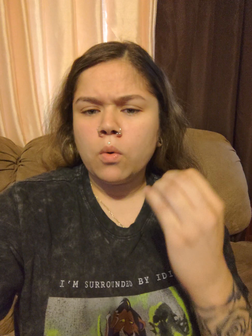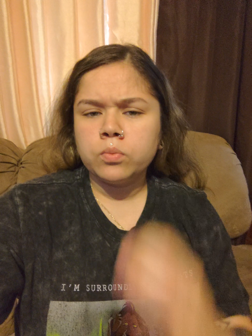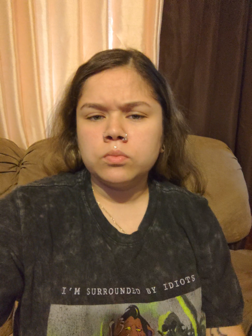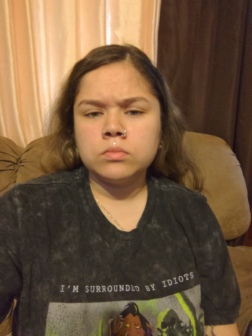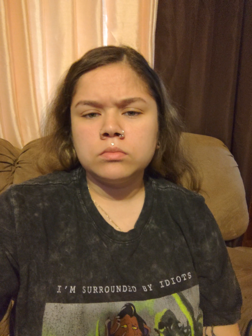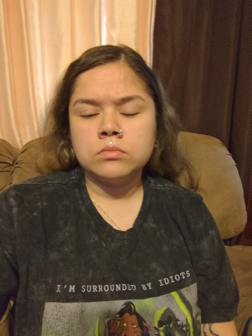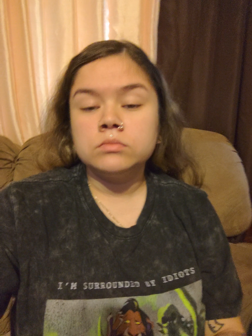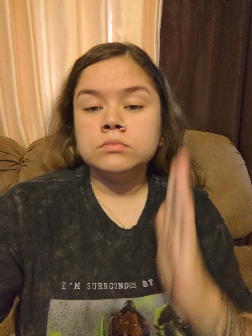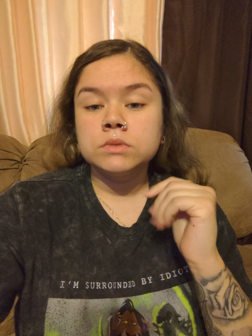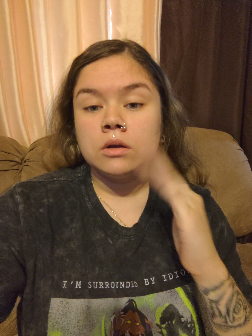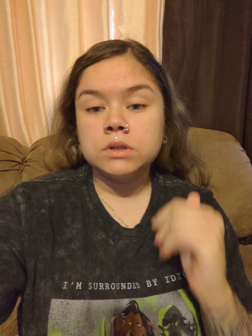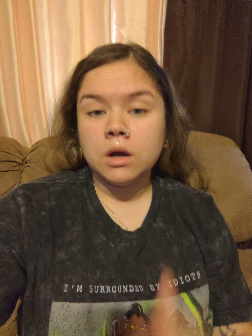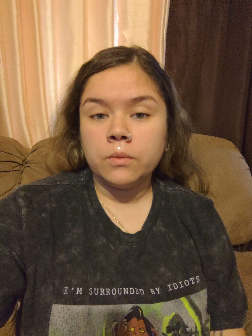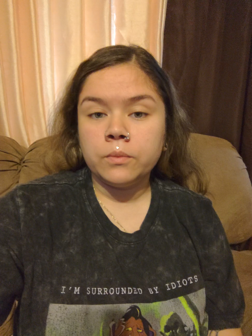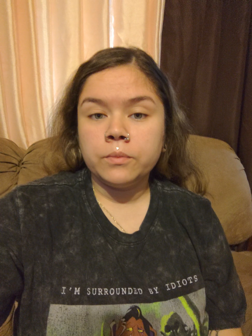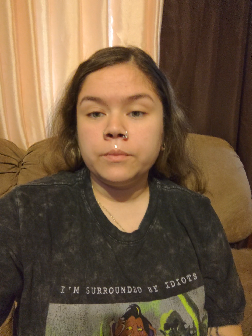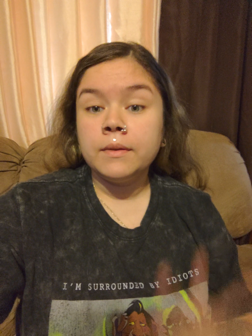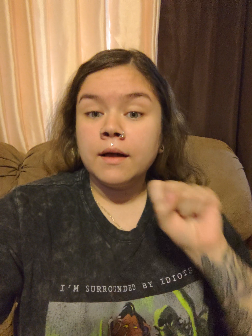downtown